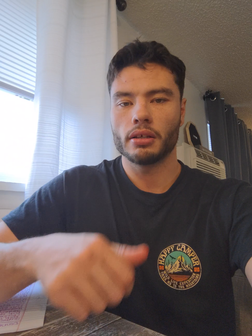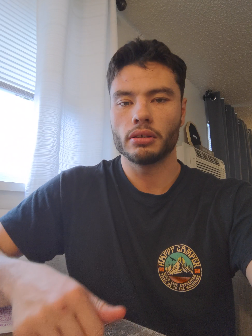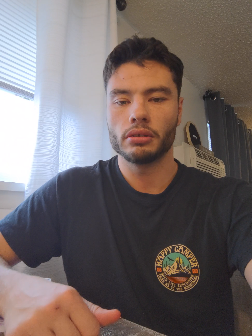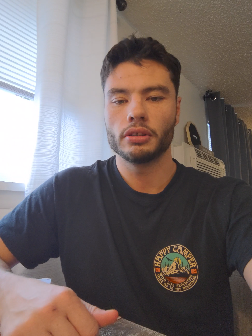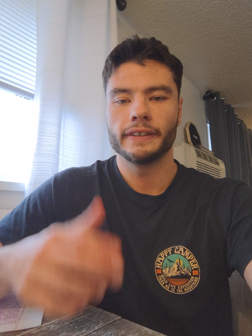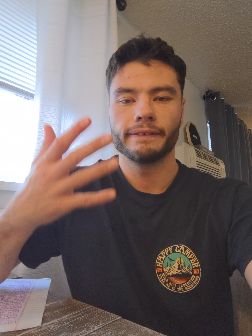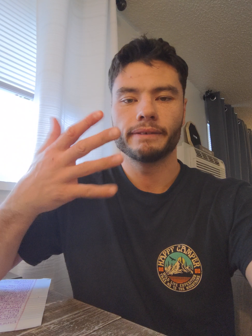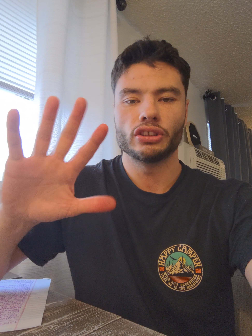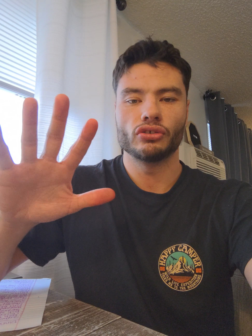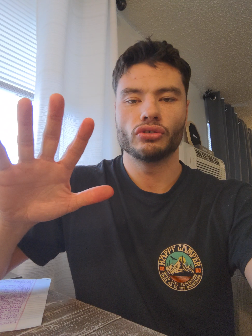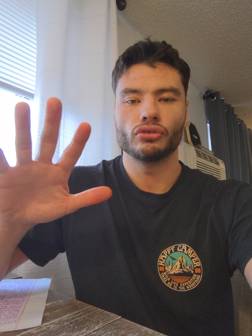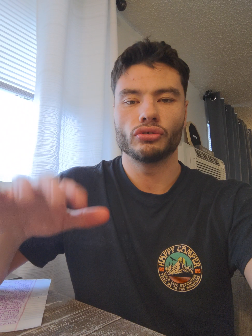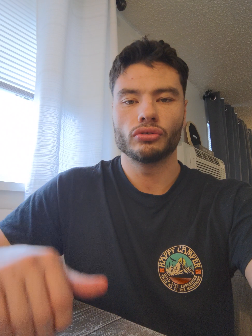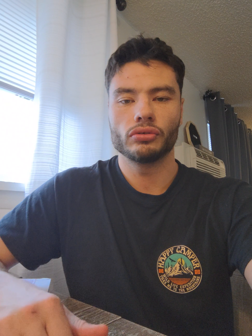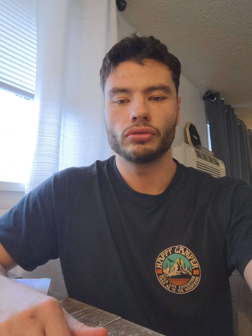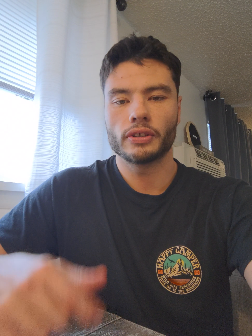finish